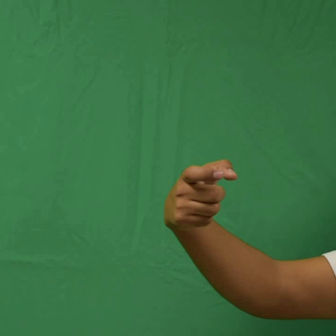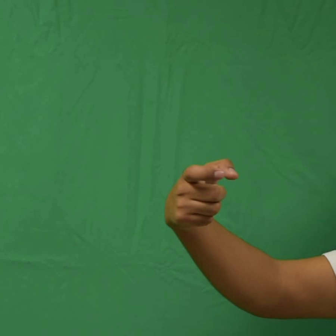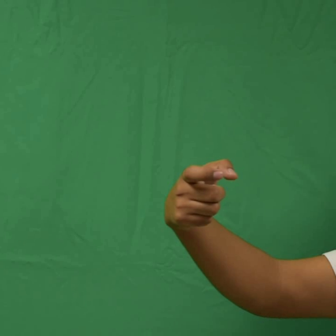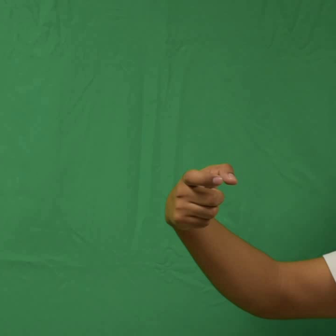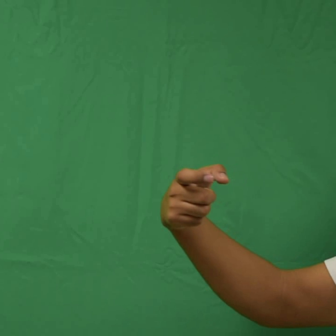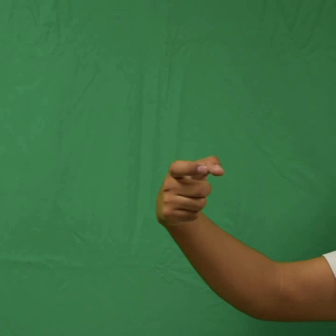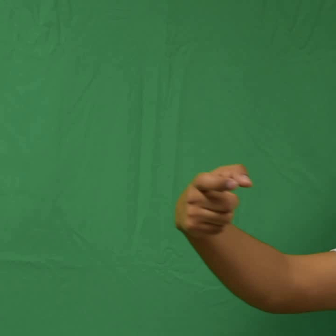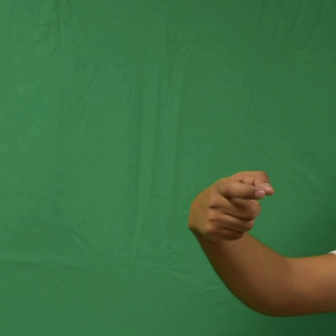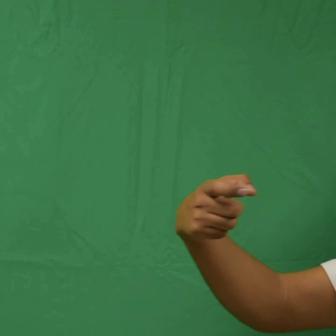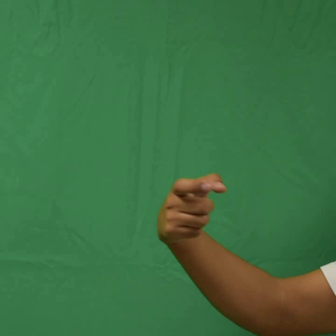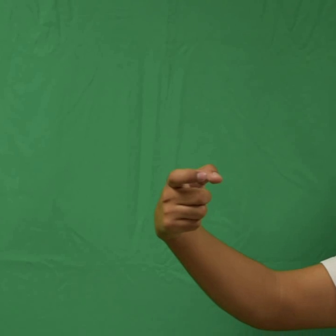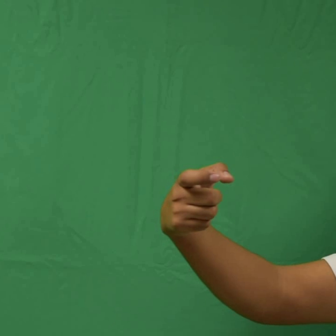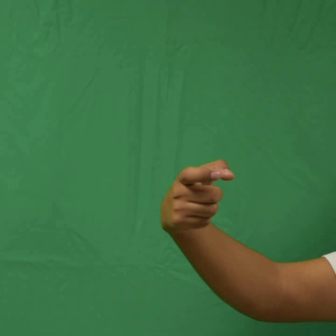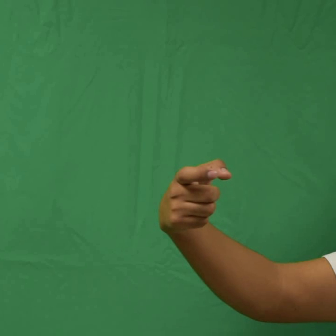X